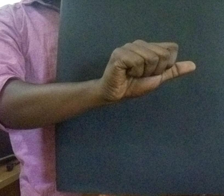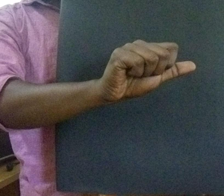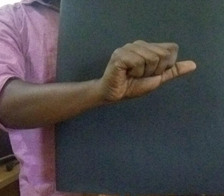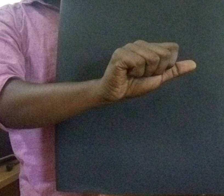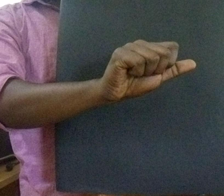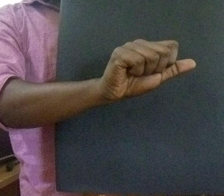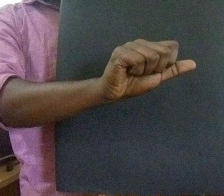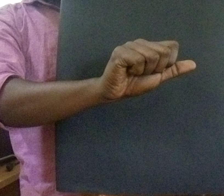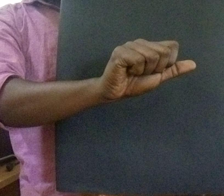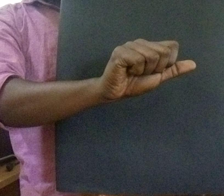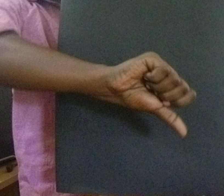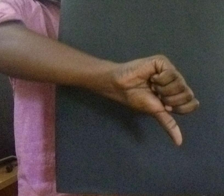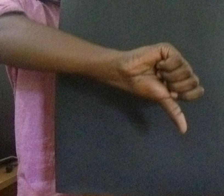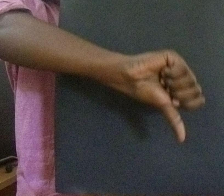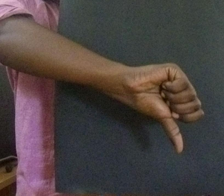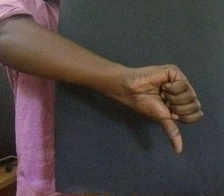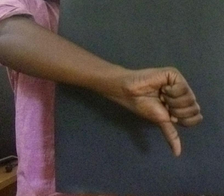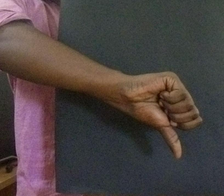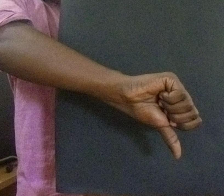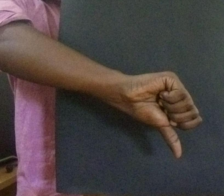lose